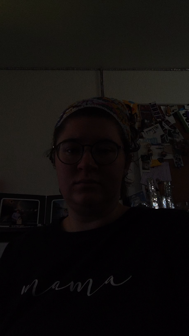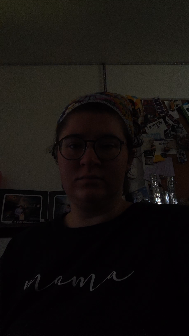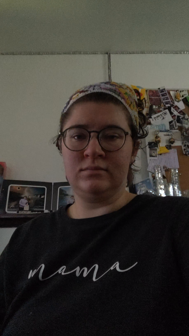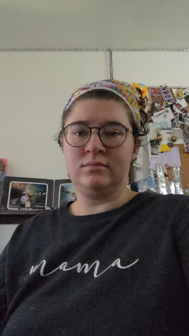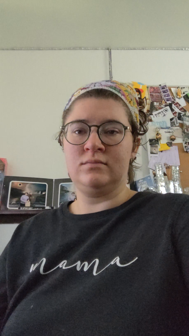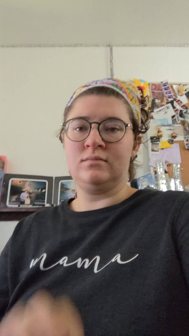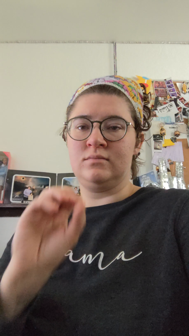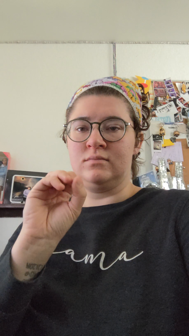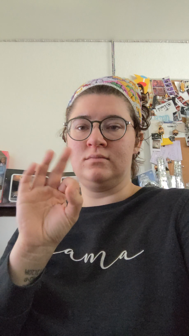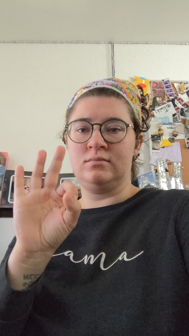of